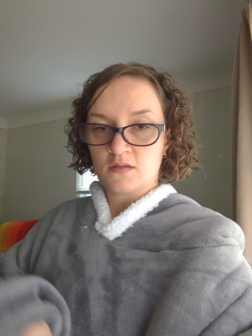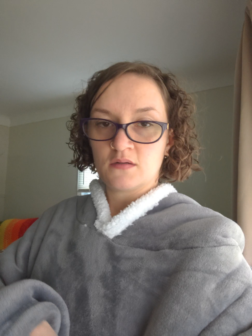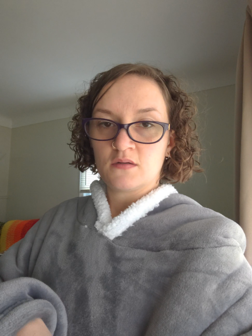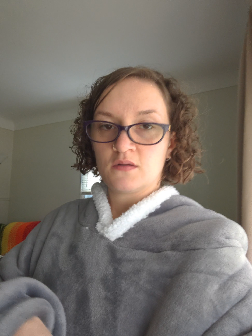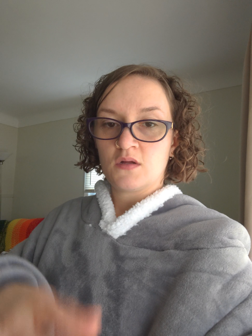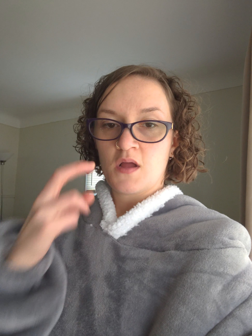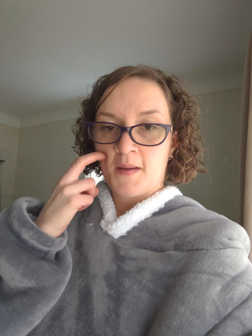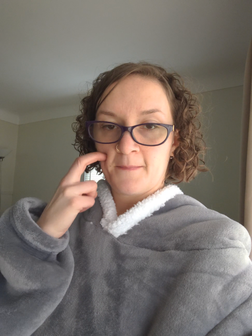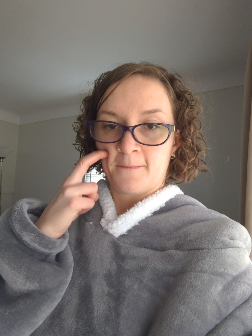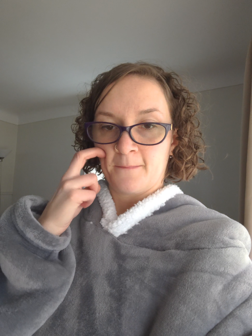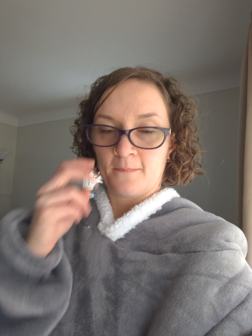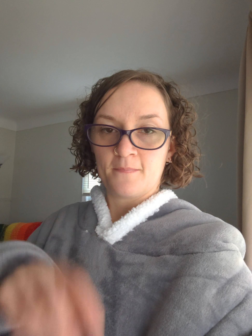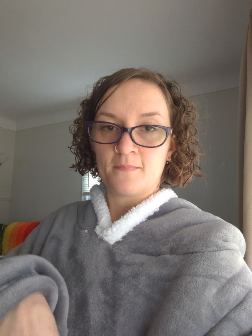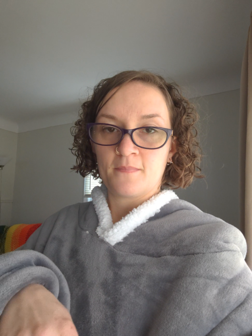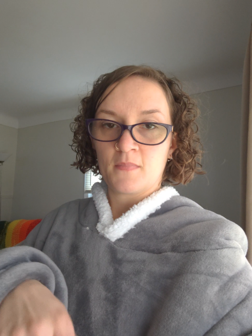gum